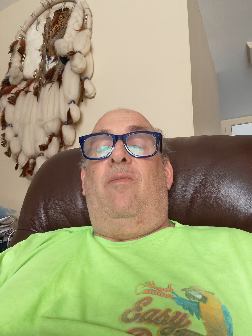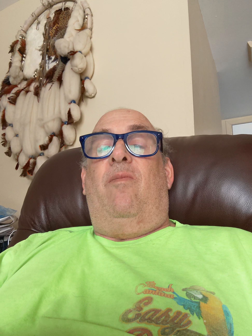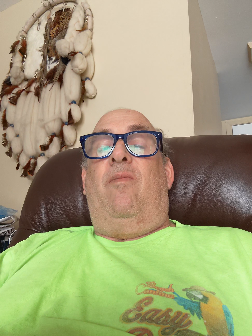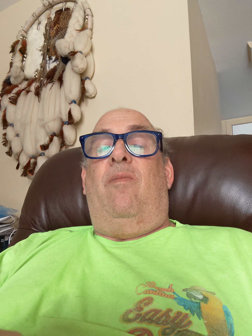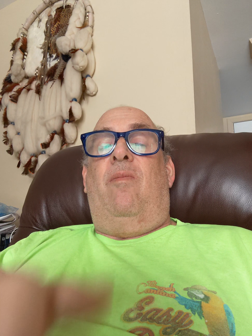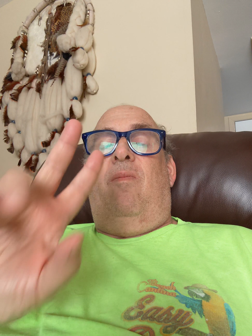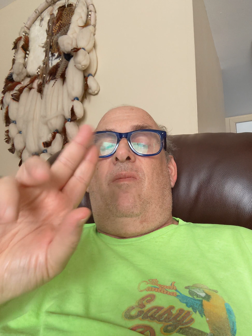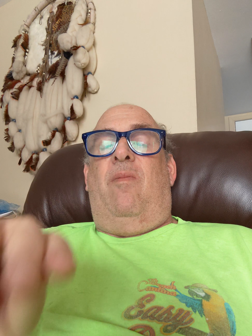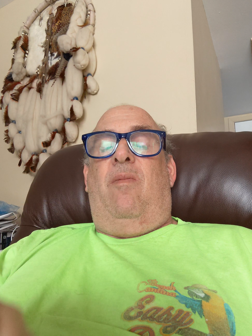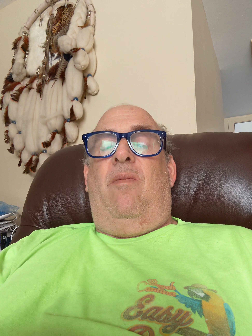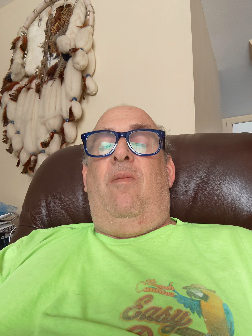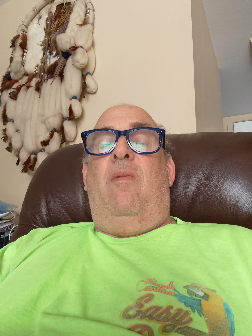no